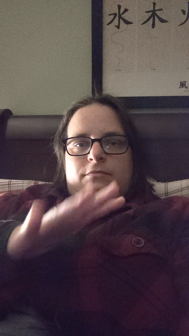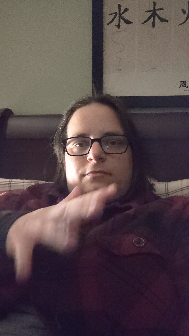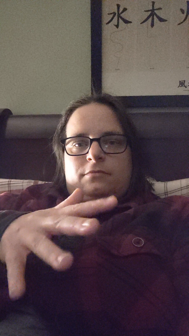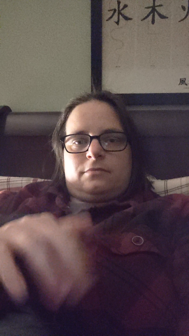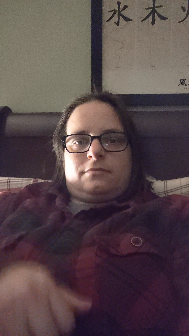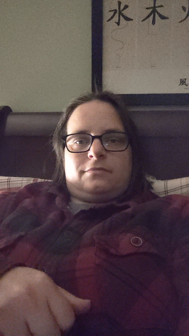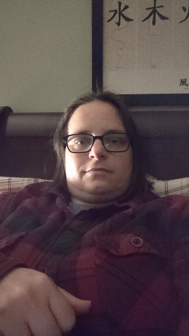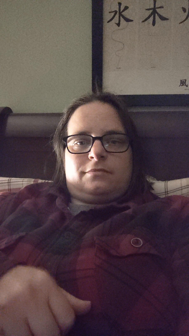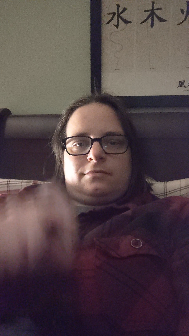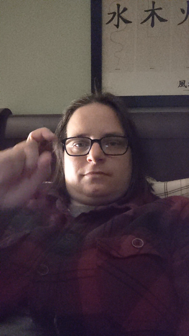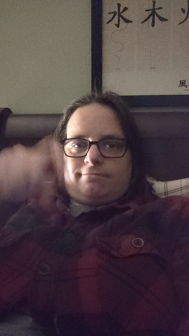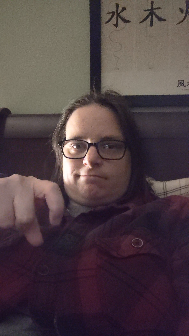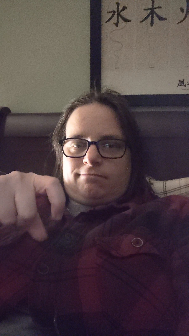must